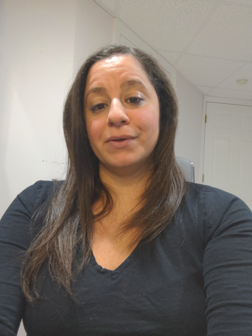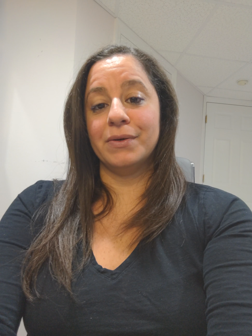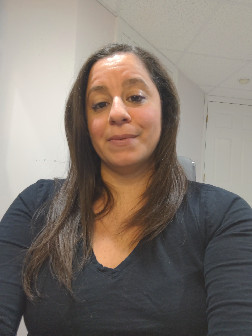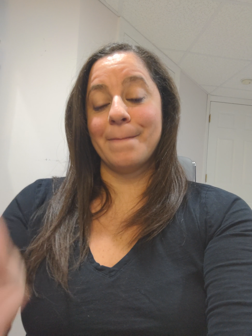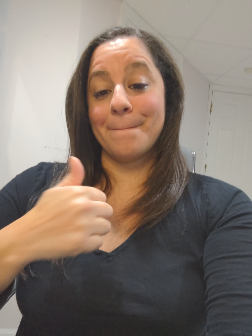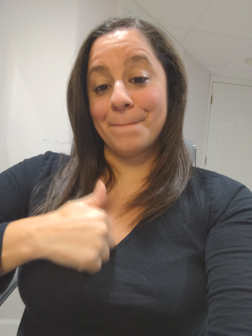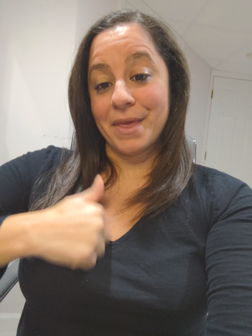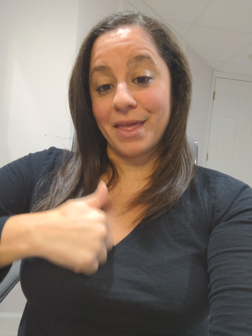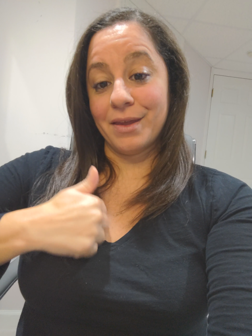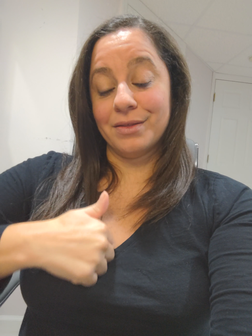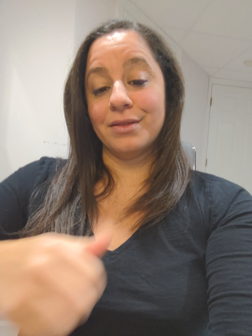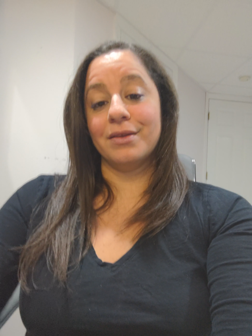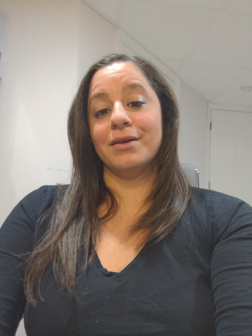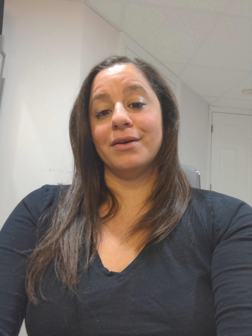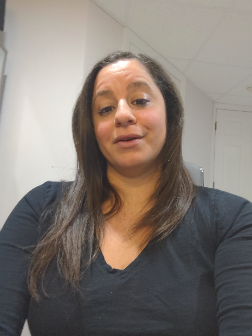bath